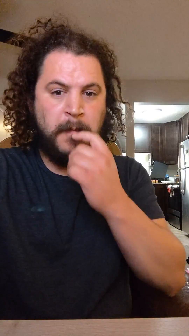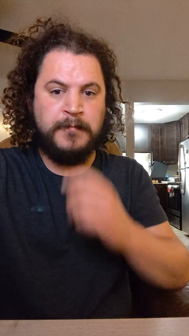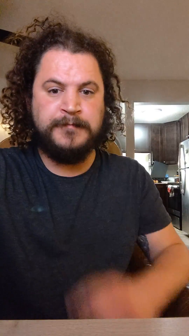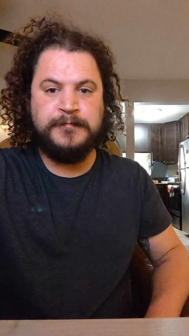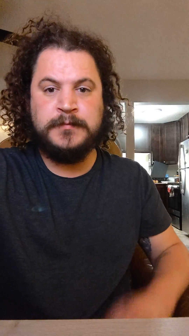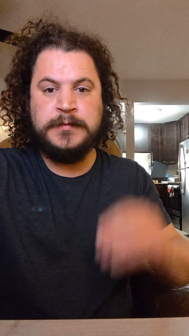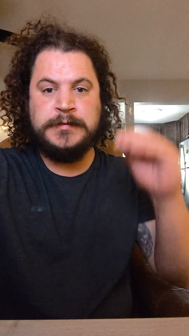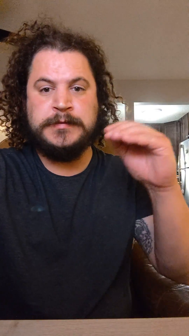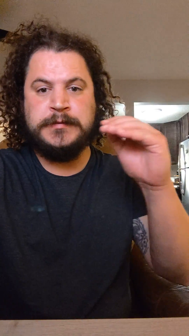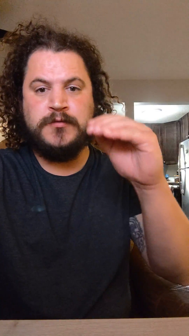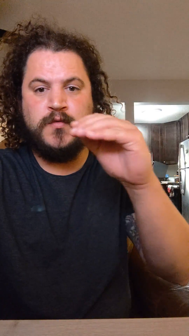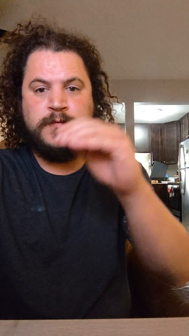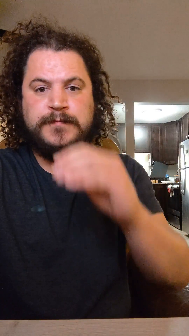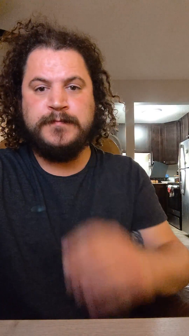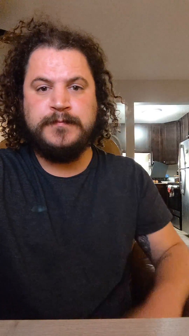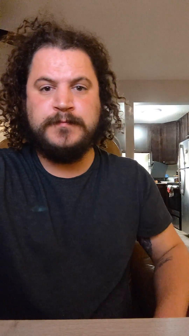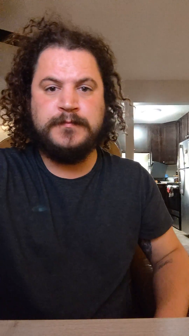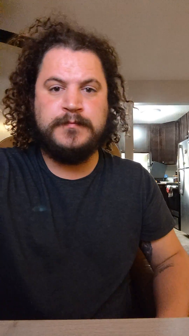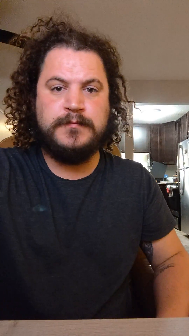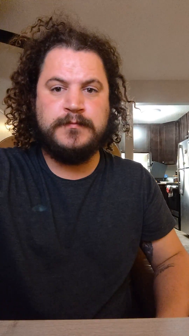dinosaur